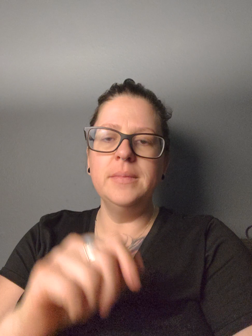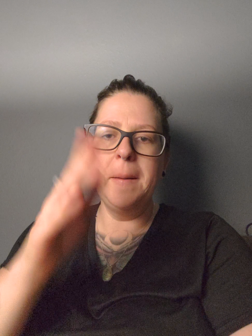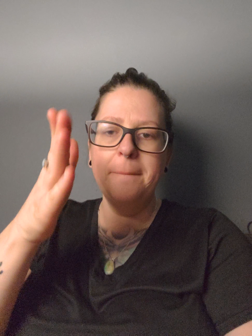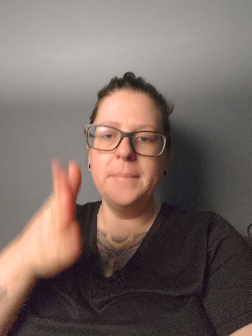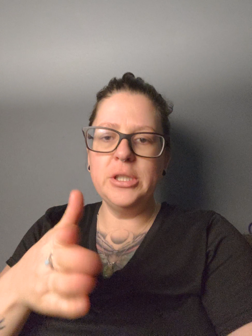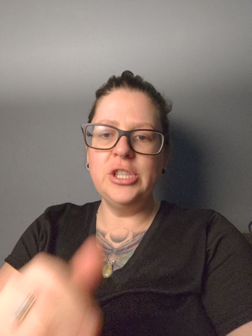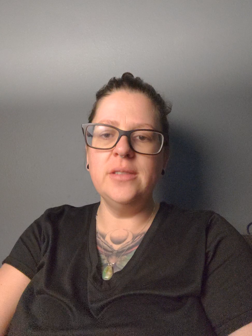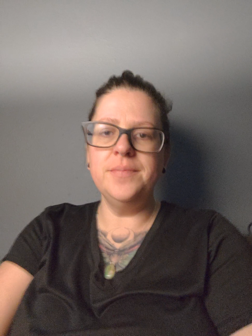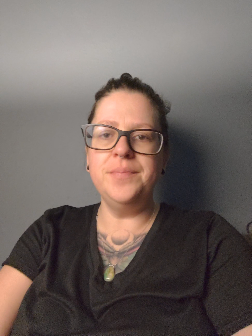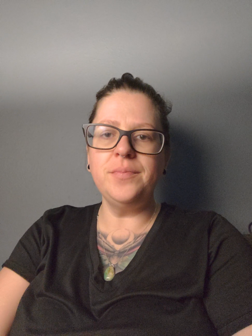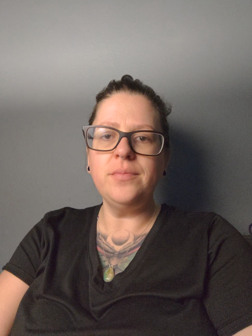person